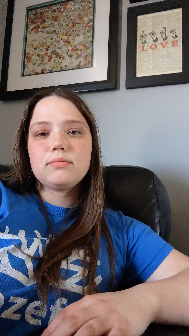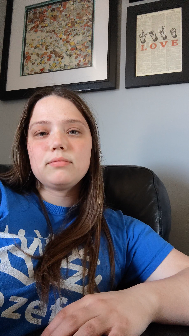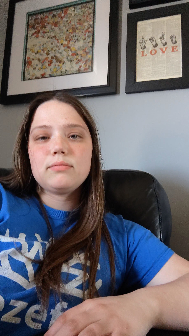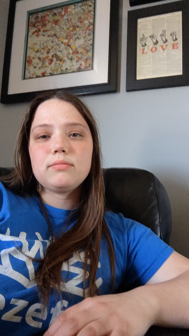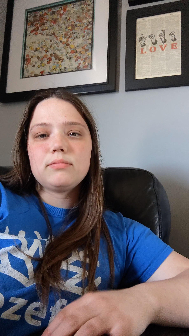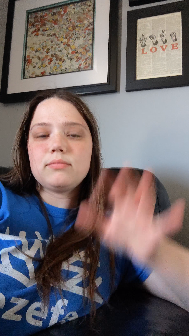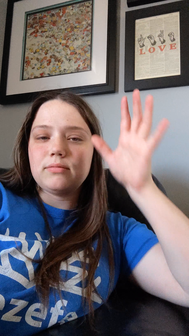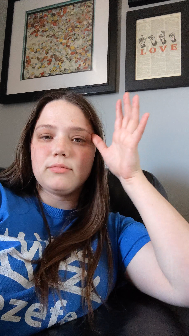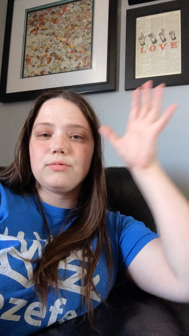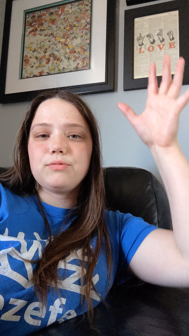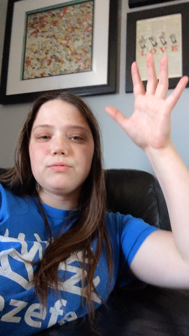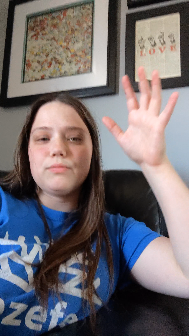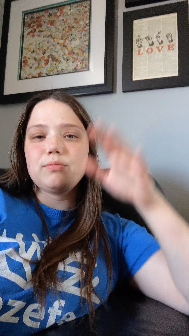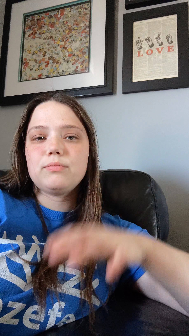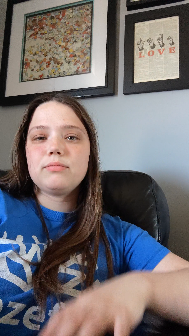deer